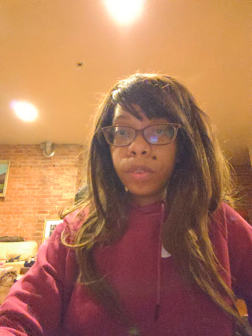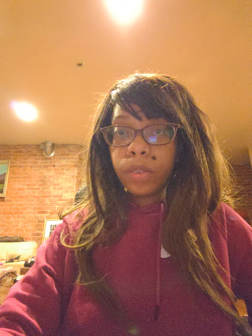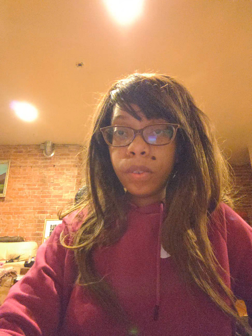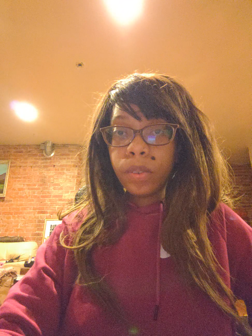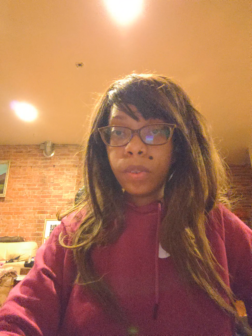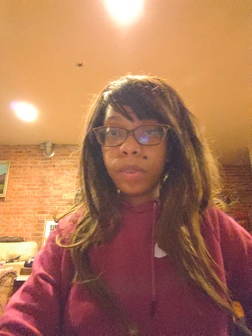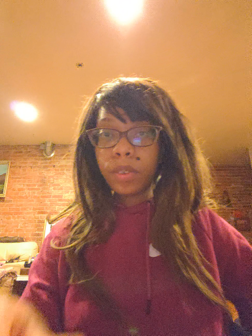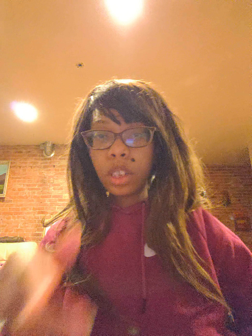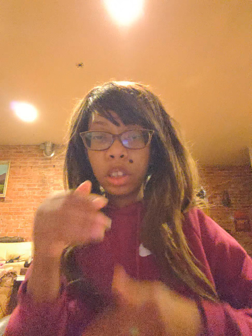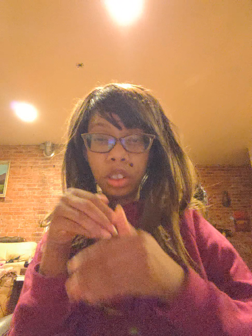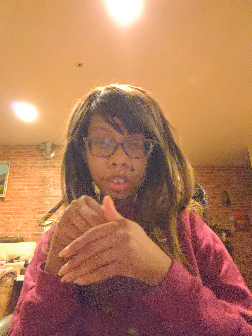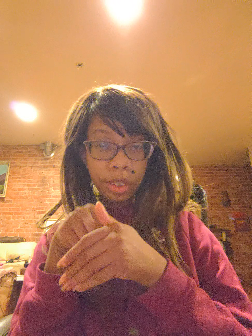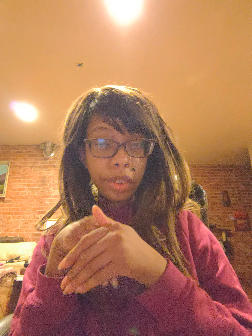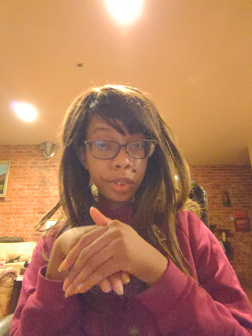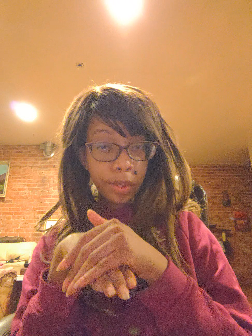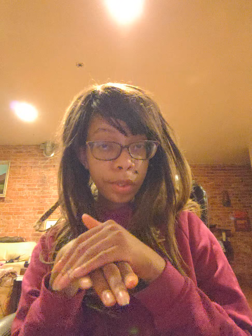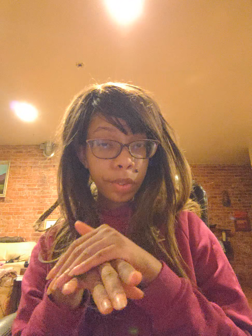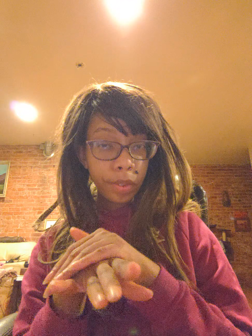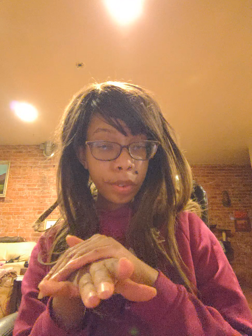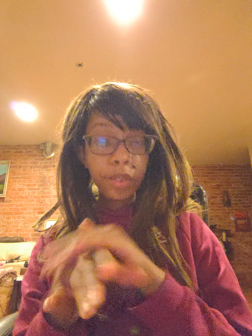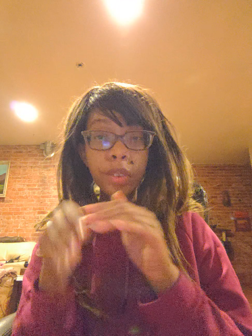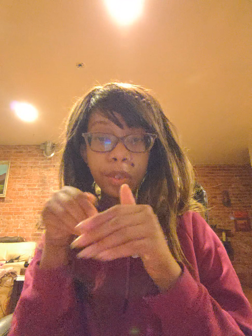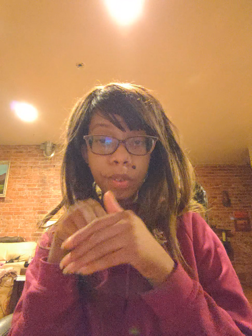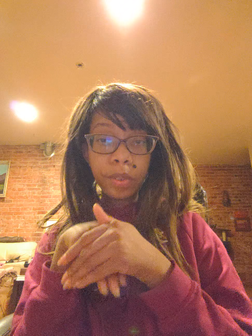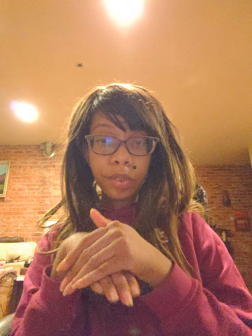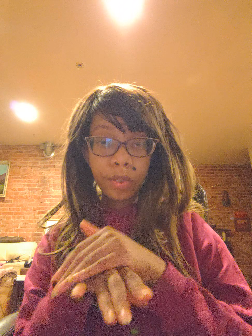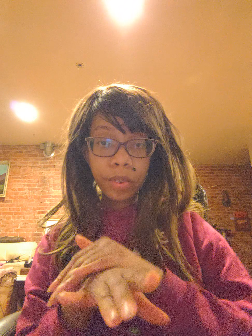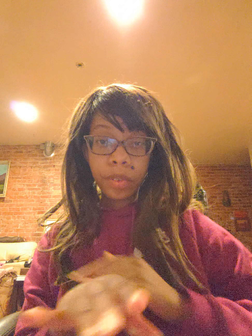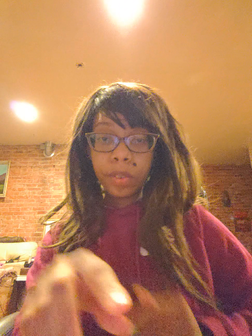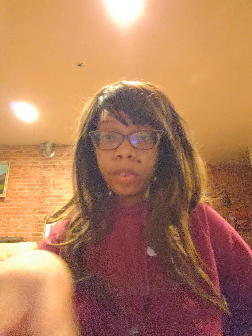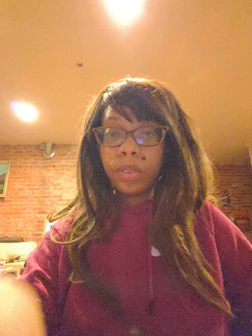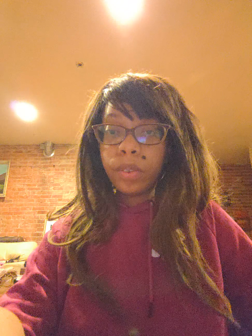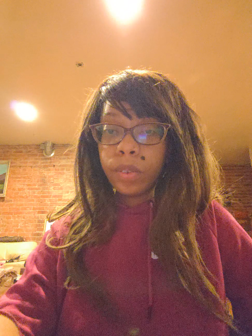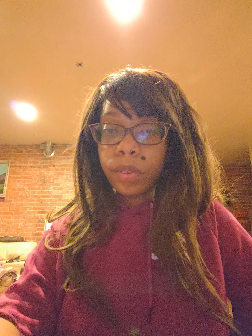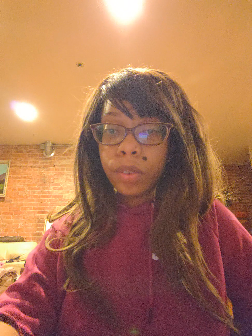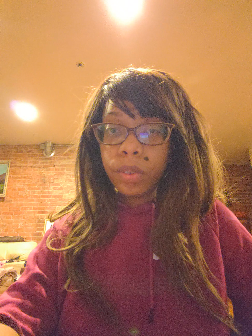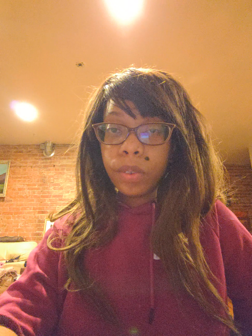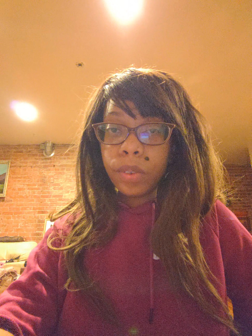into